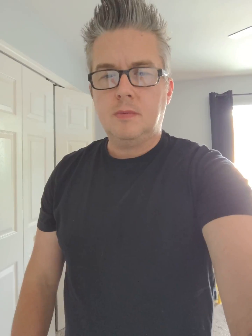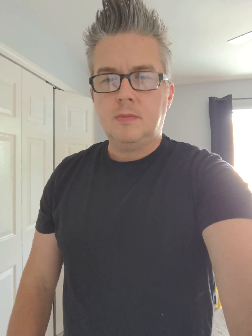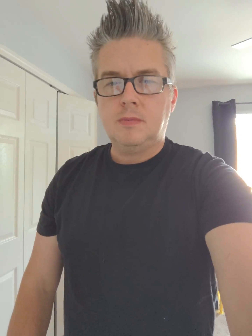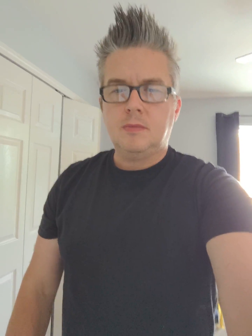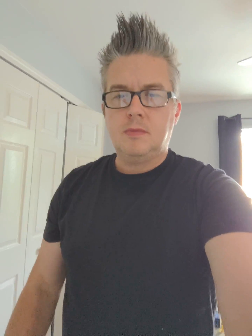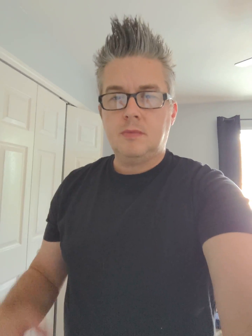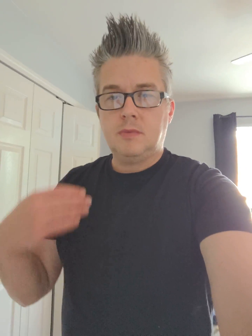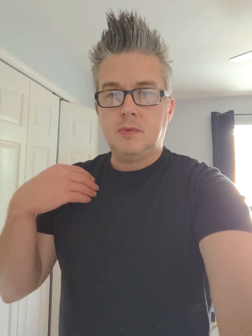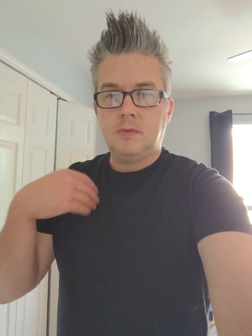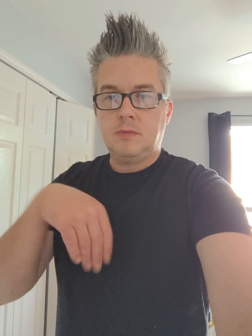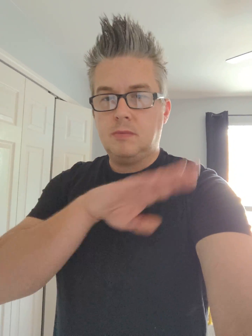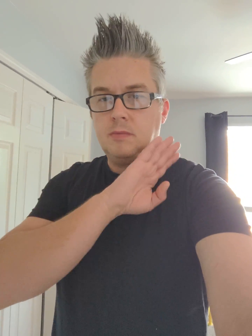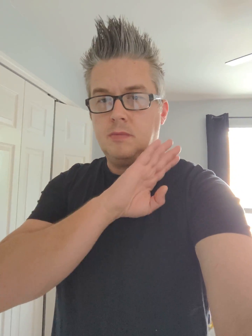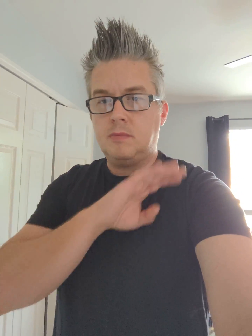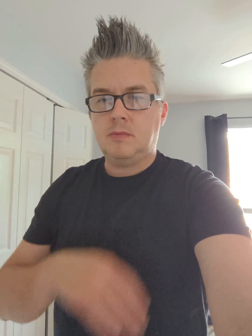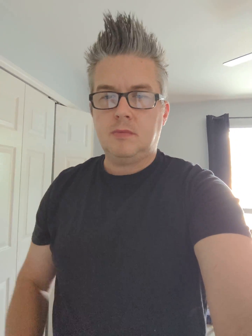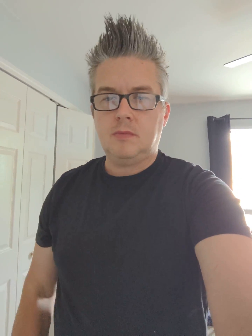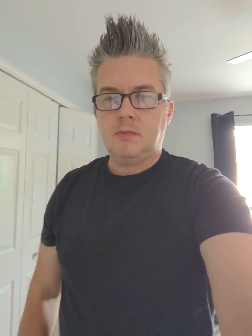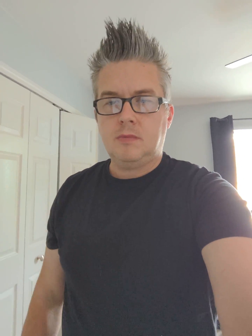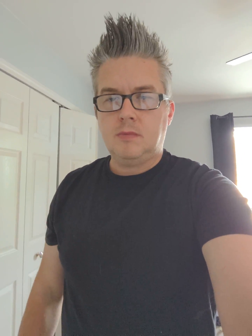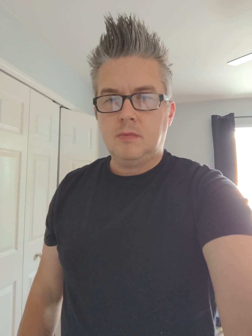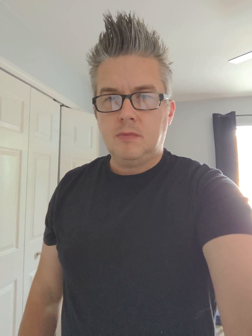scarf